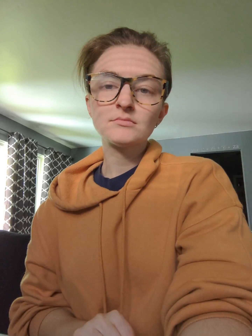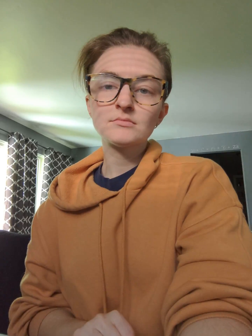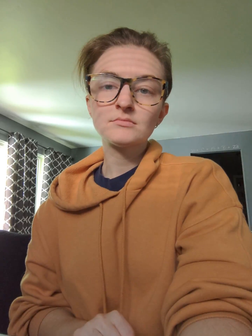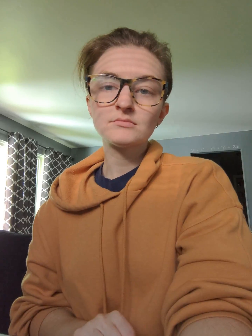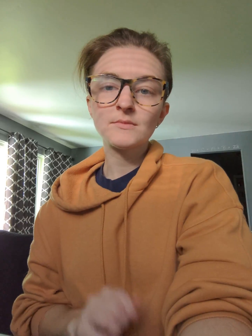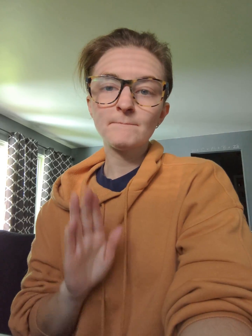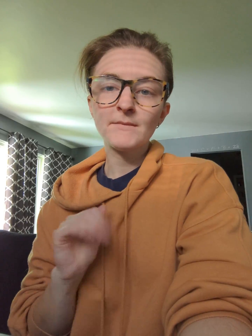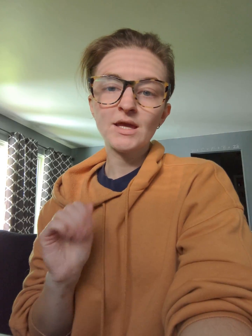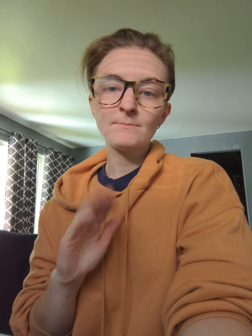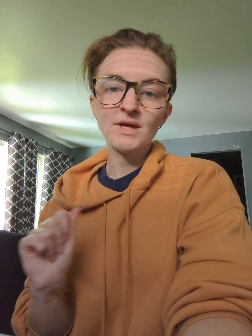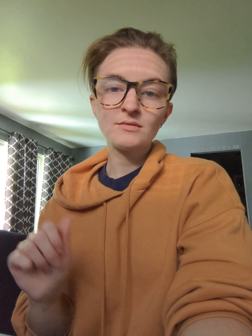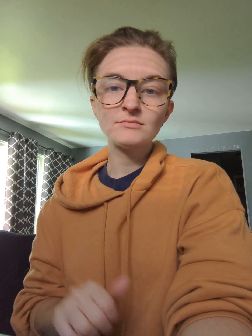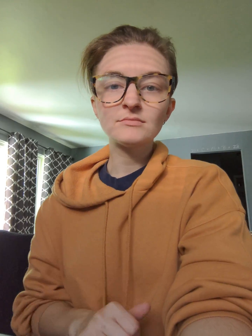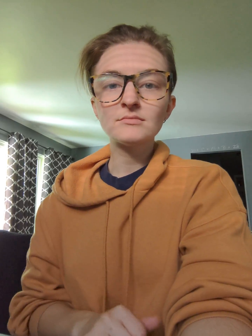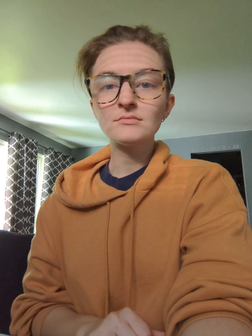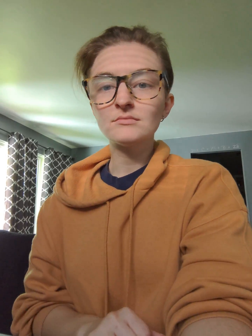baa baa